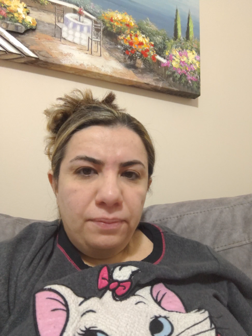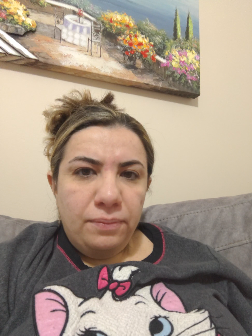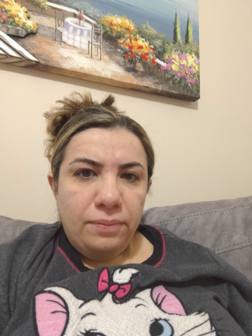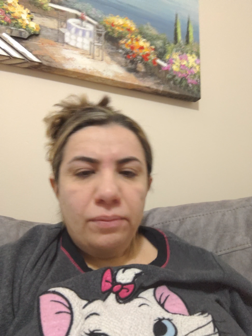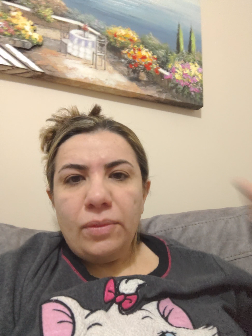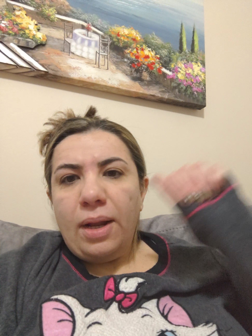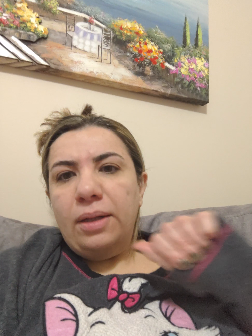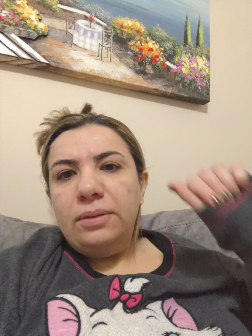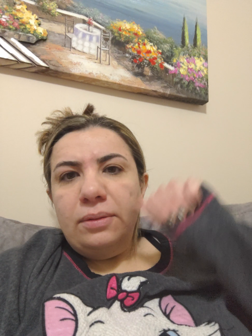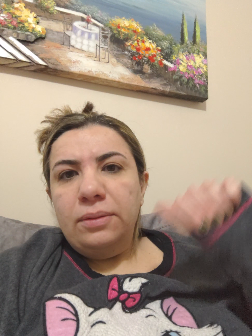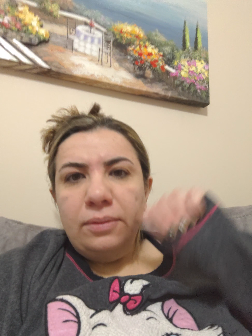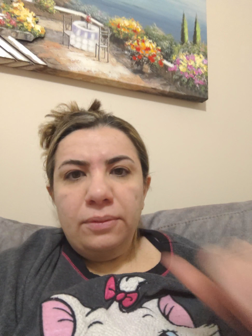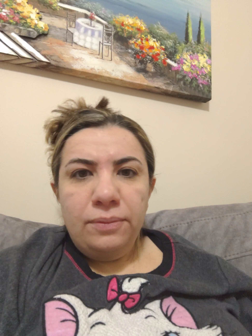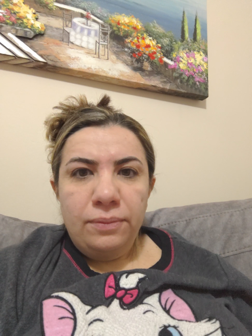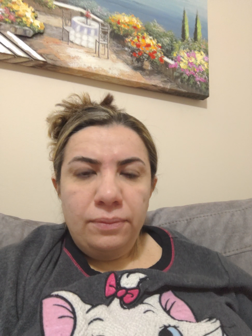aunt